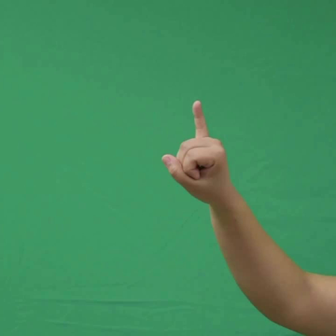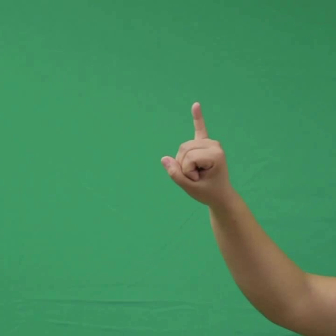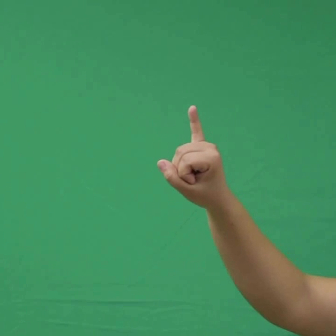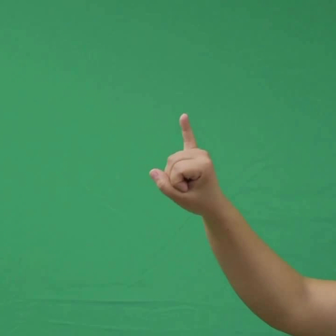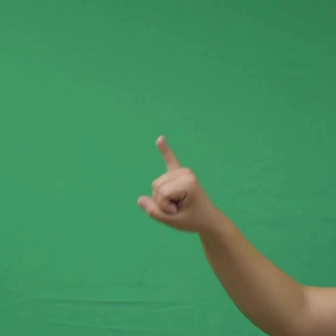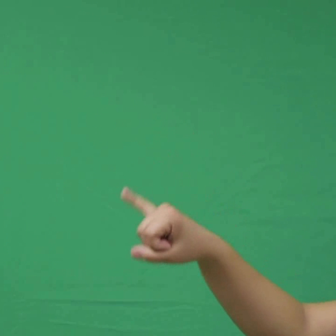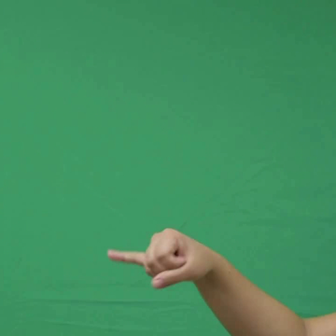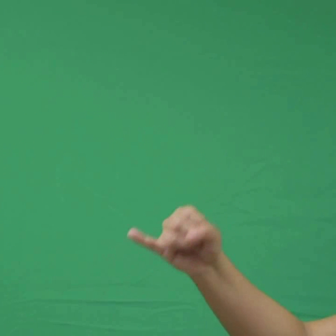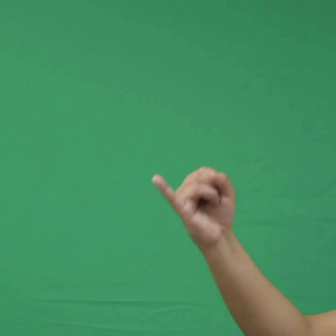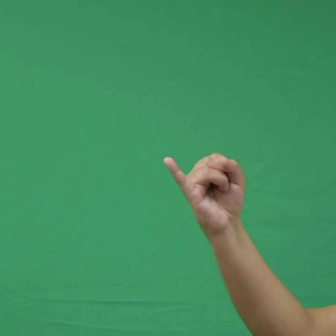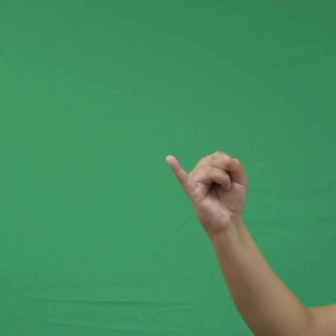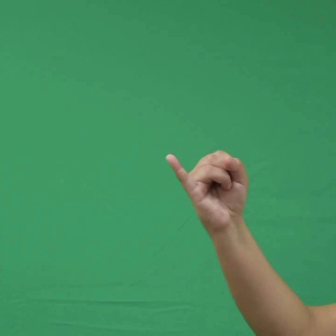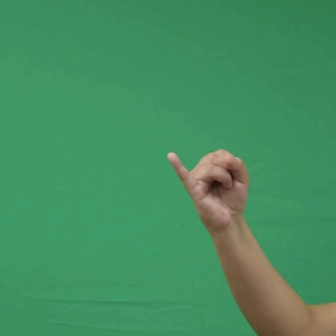J